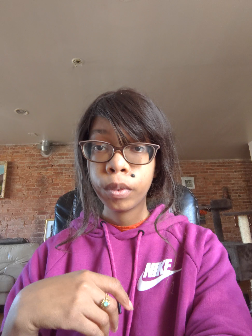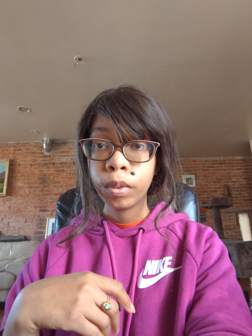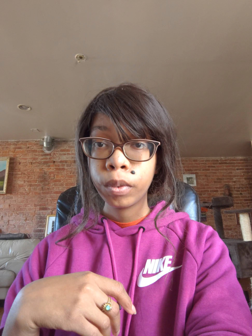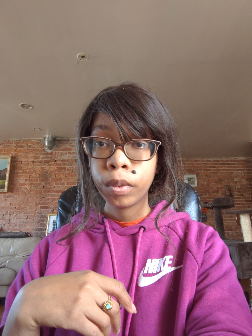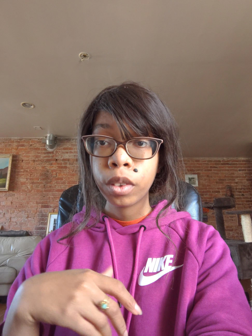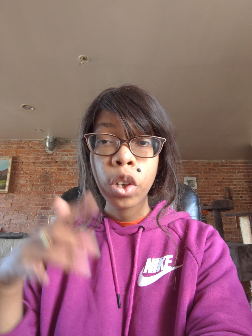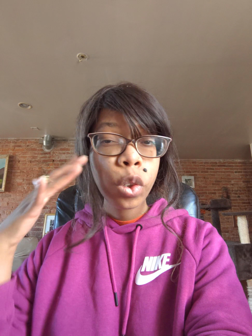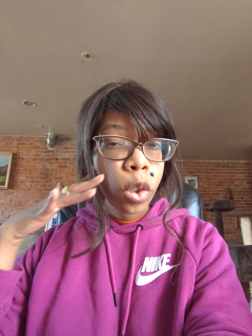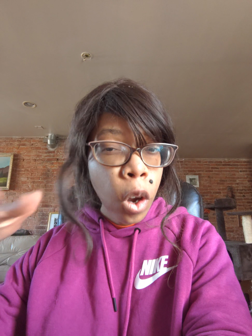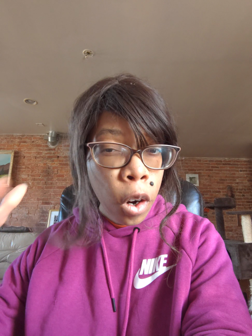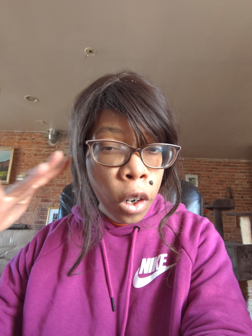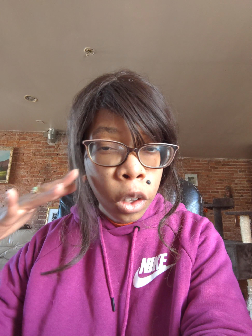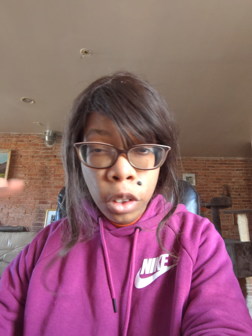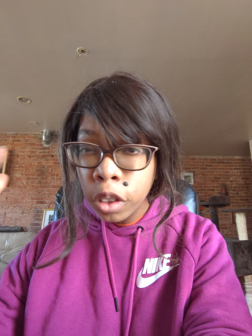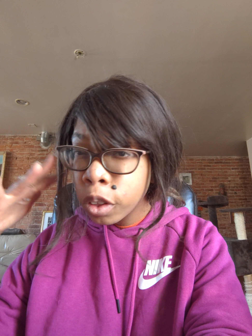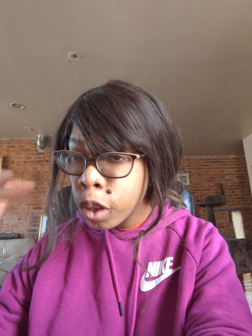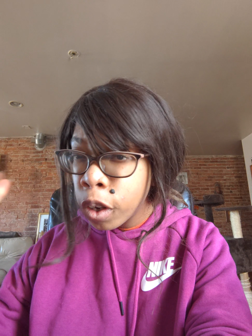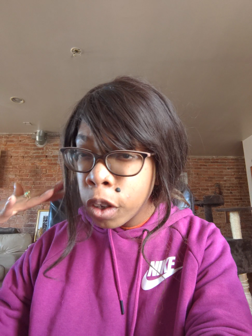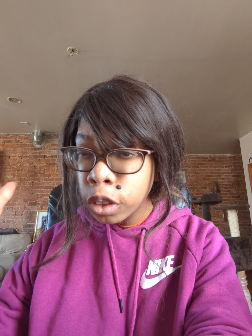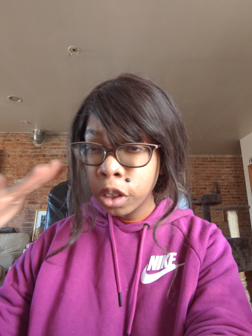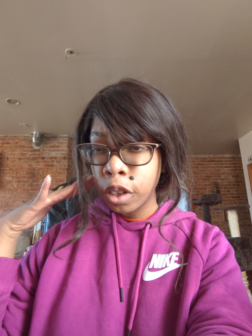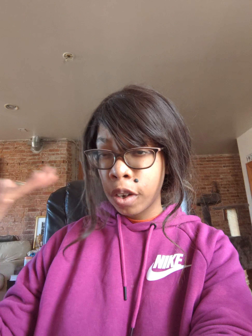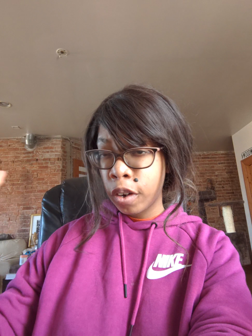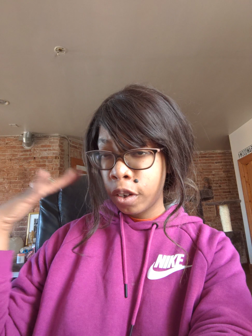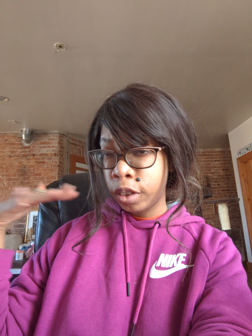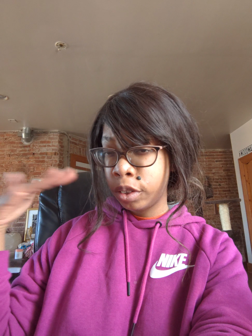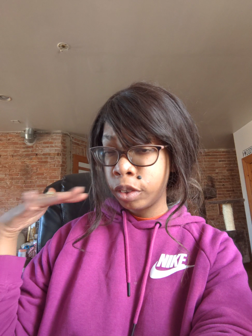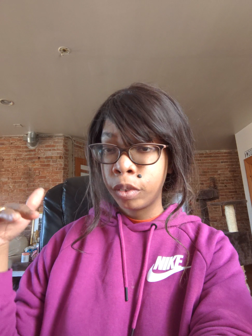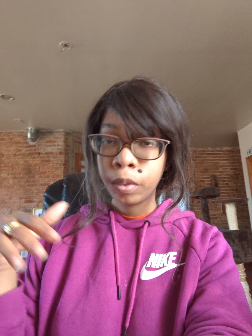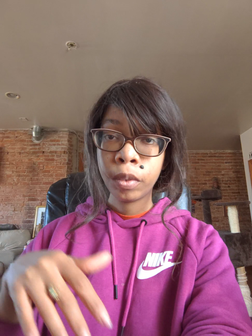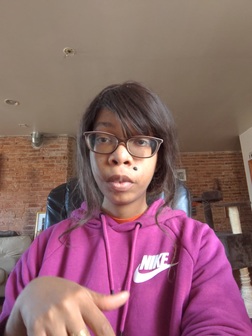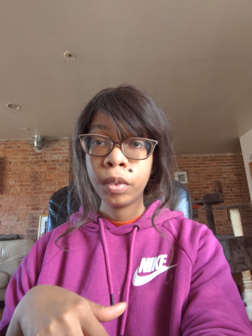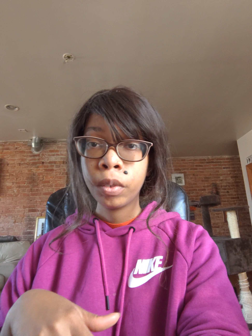noisy